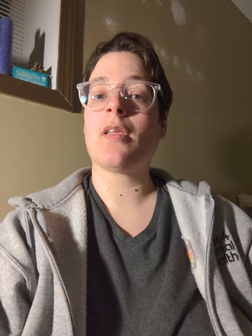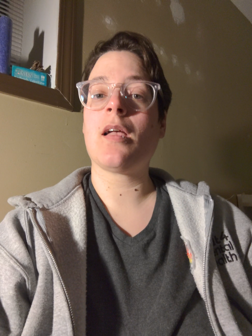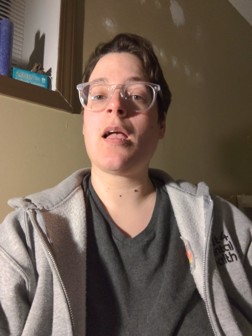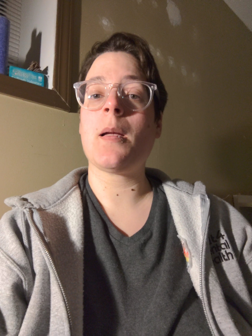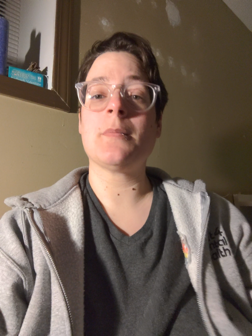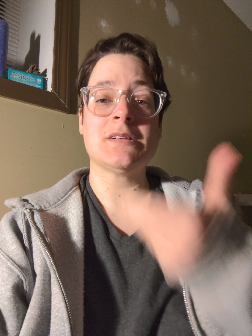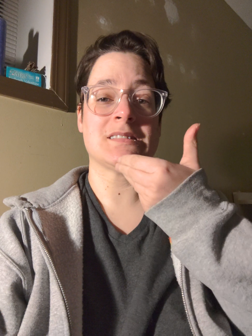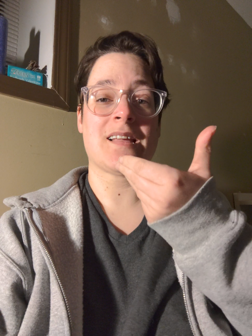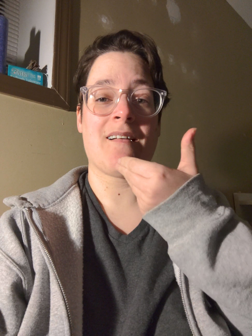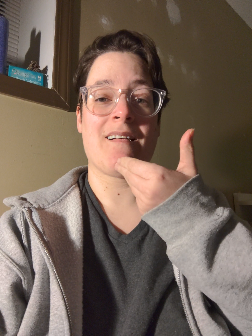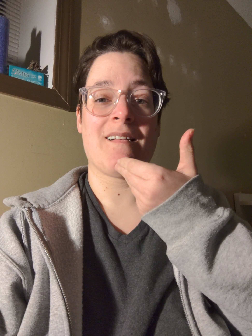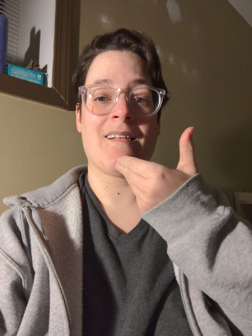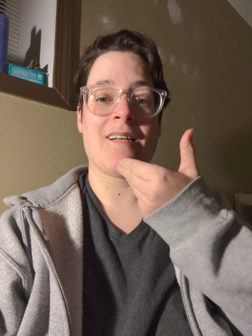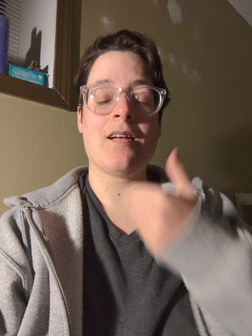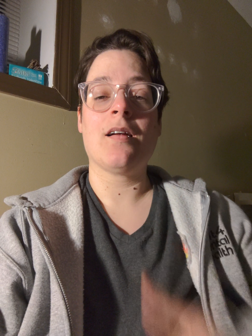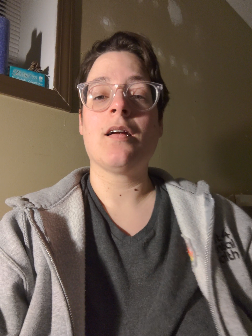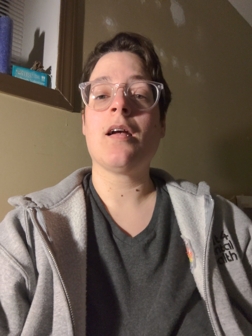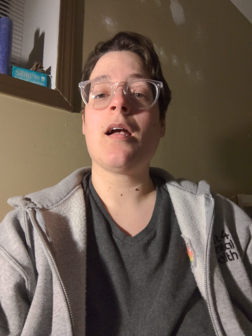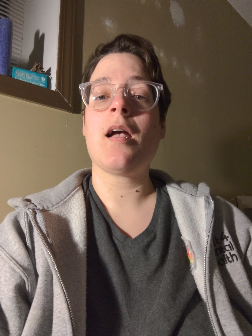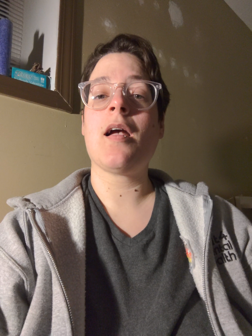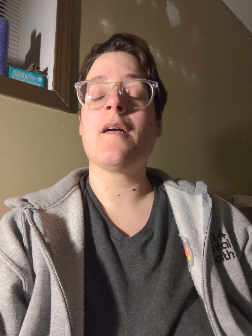pizza